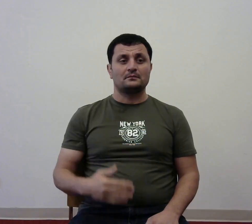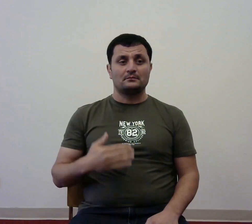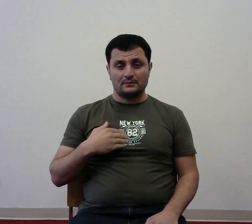mən